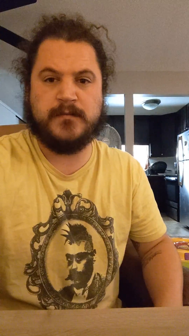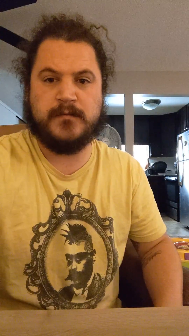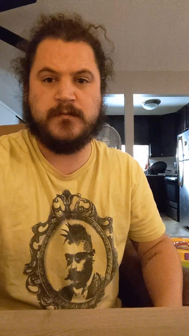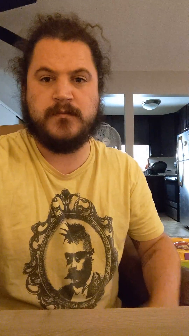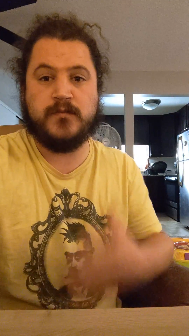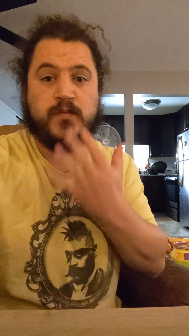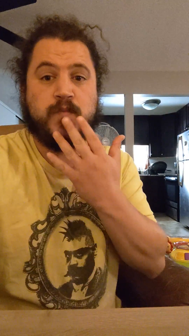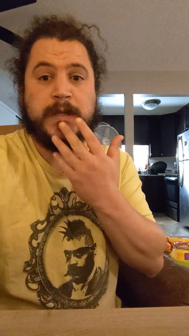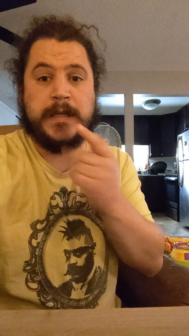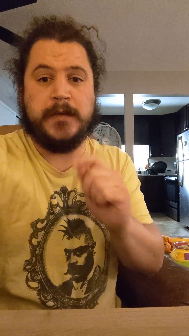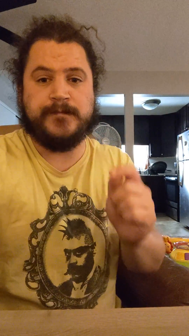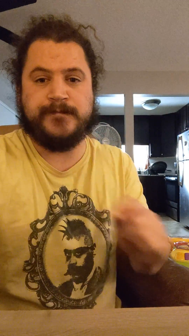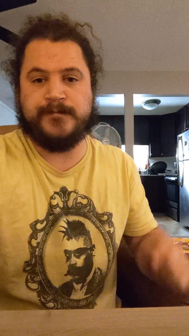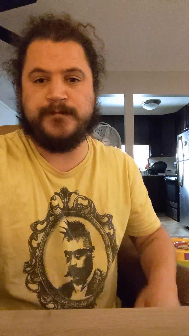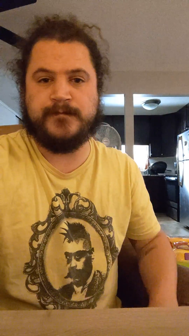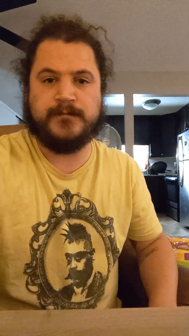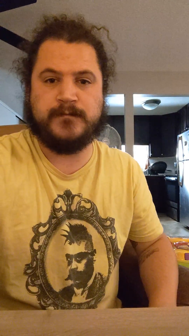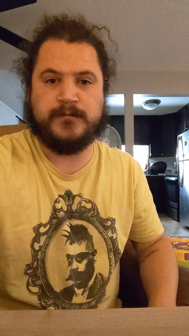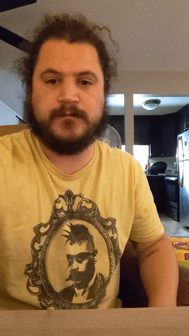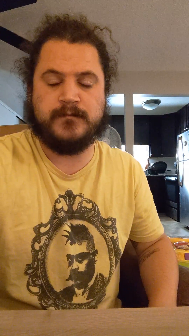crayon